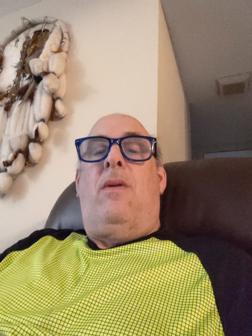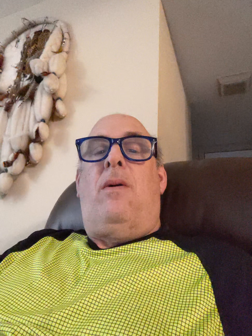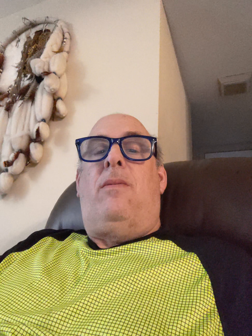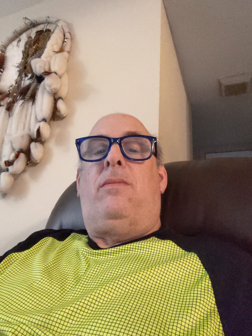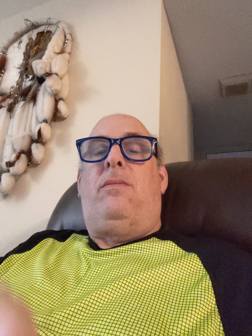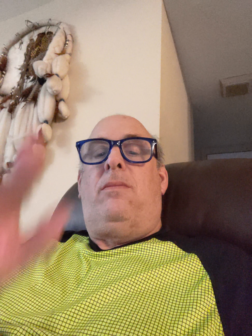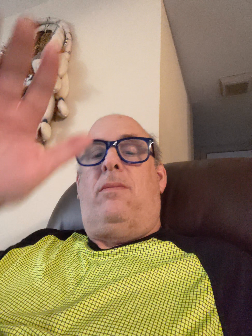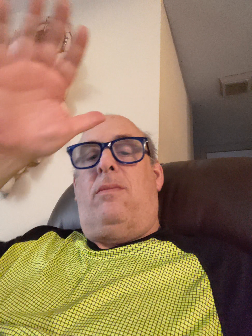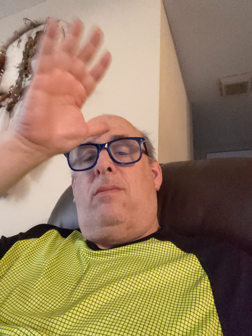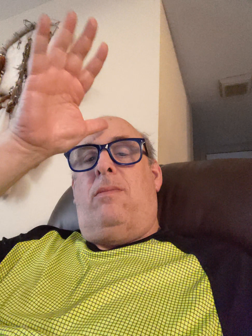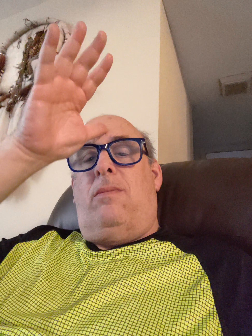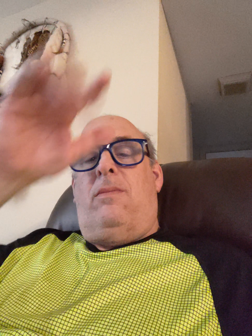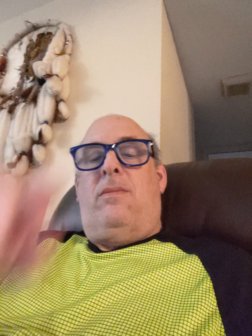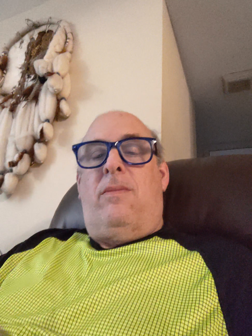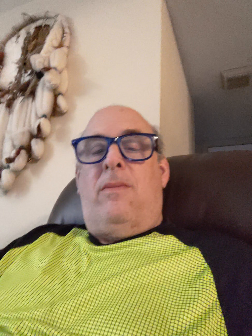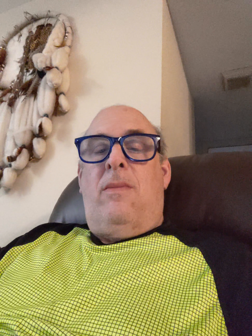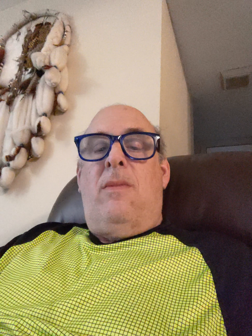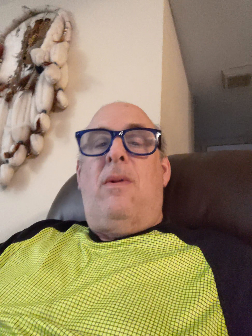dad